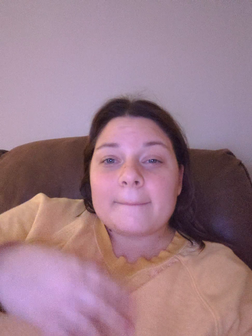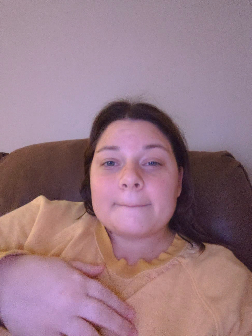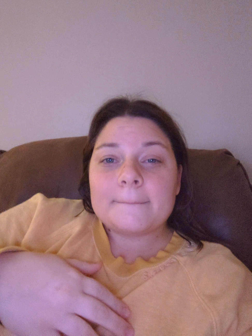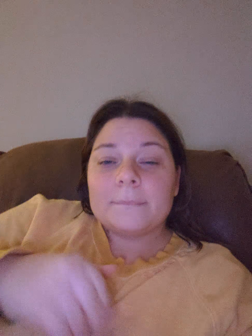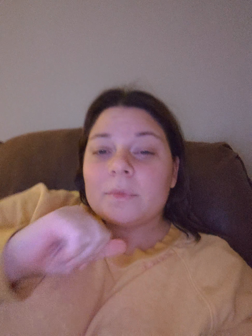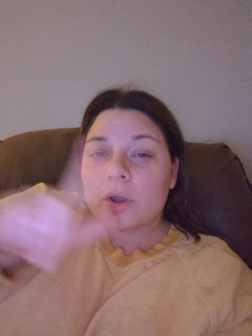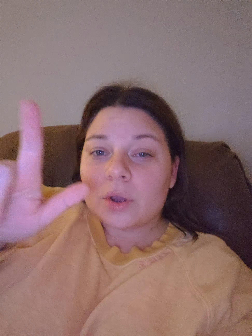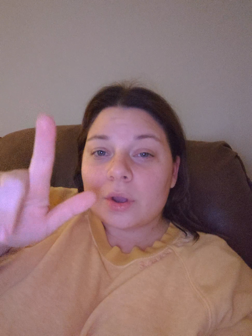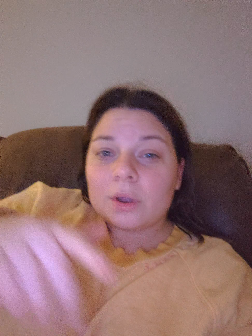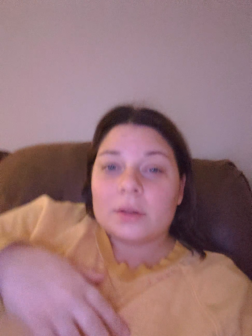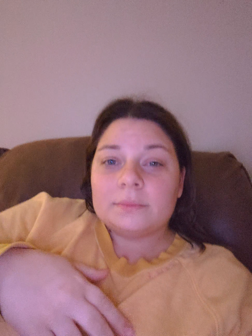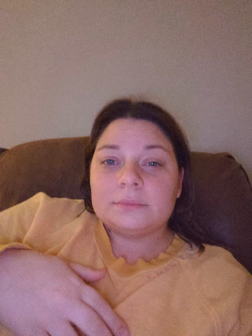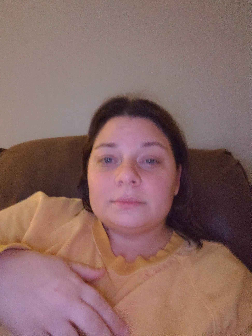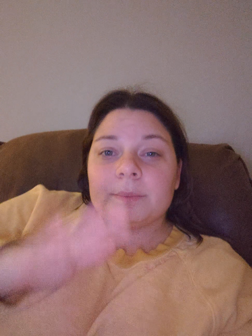all